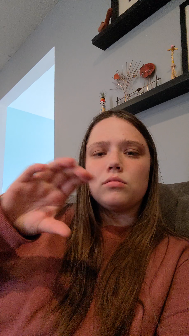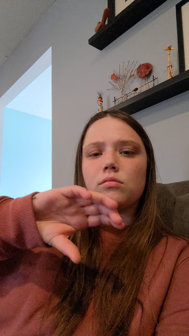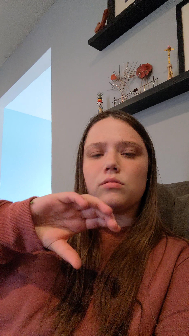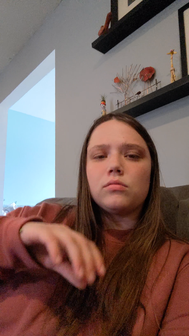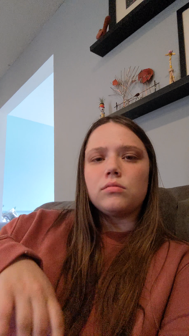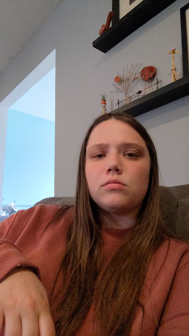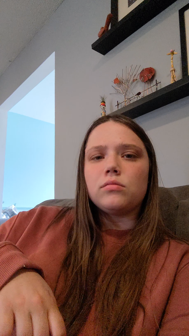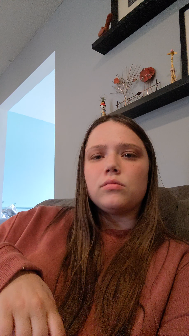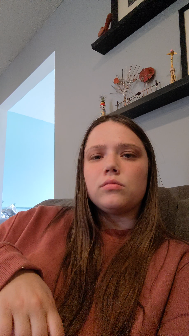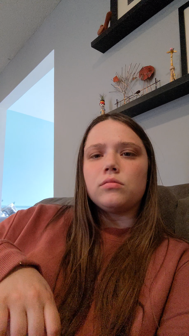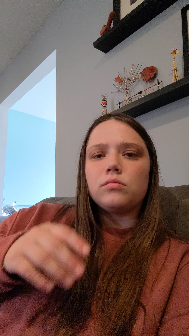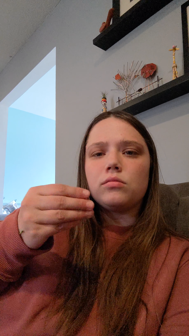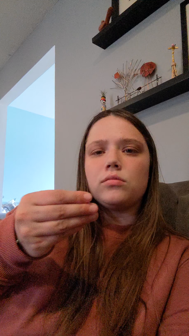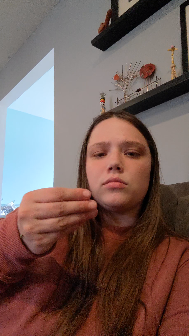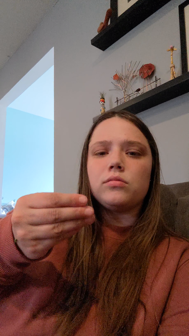feed